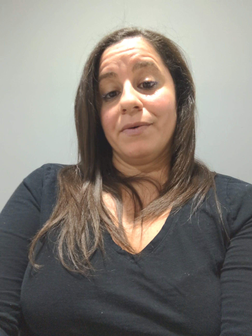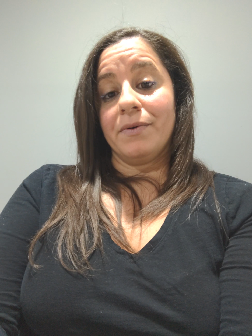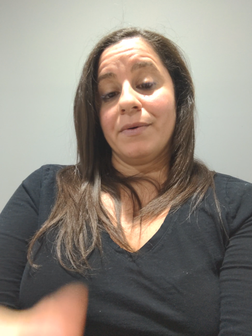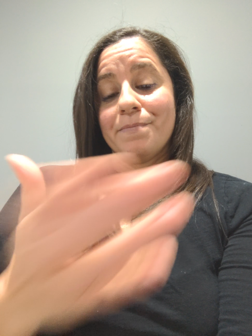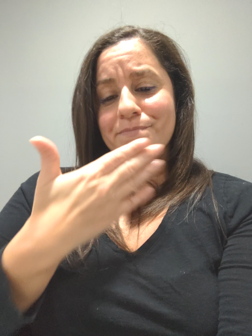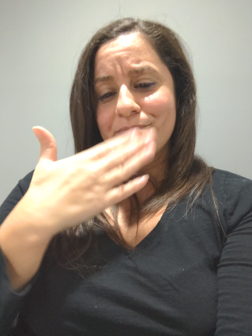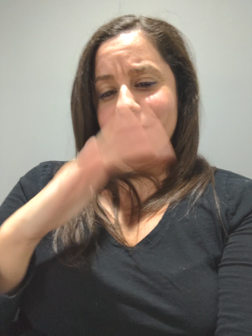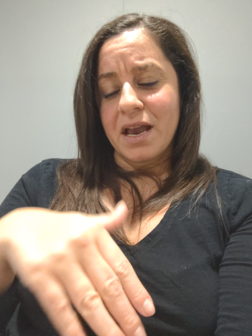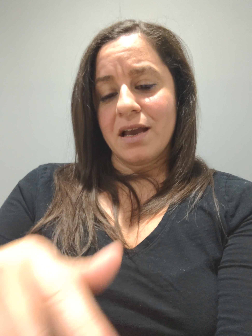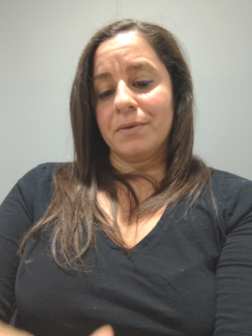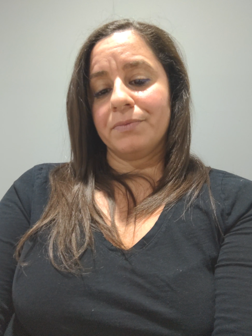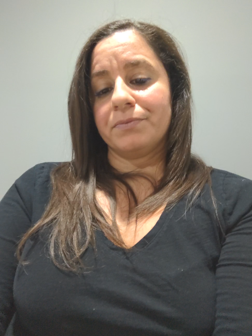bad